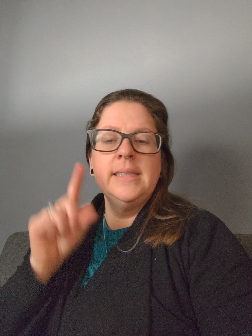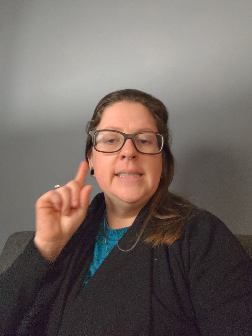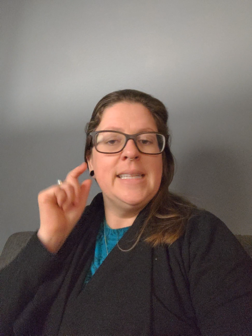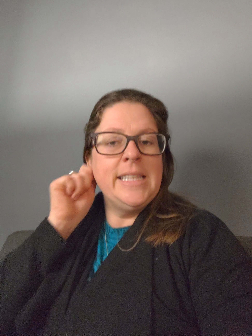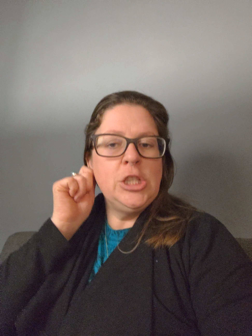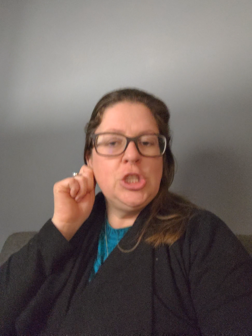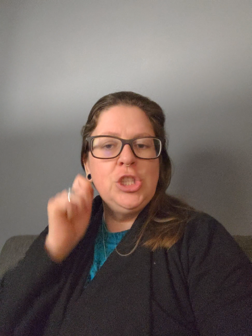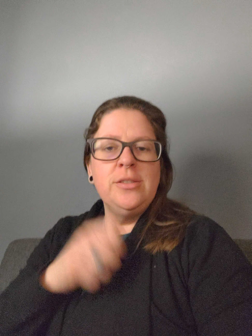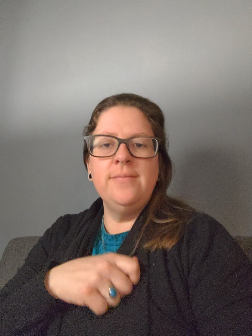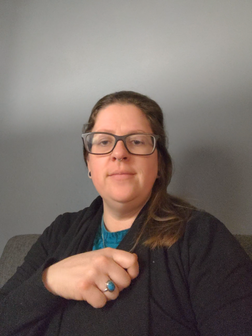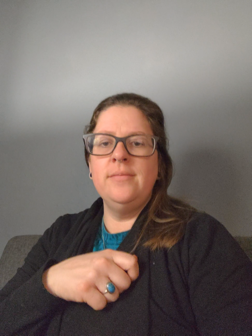ear